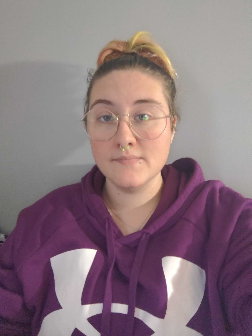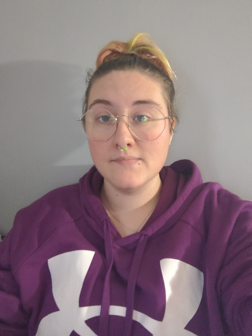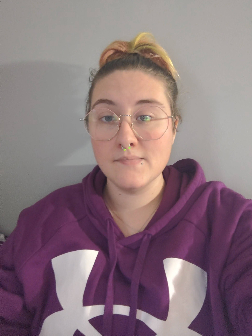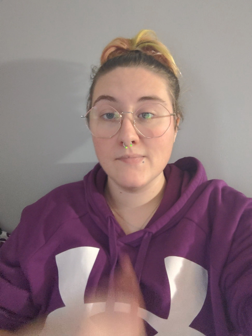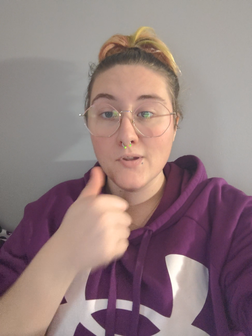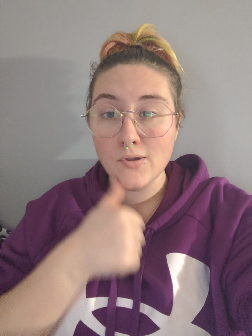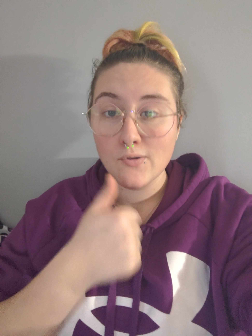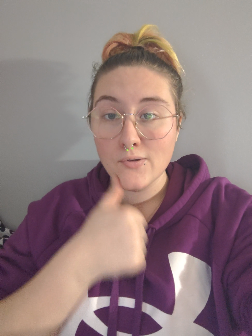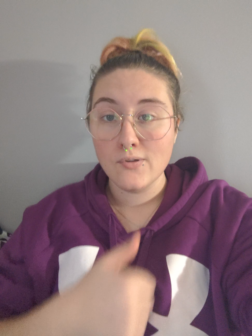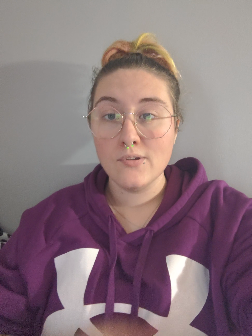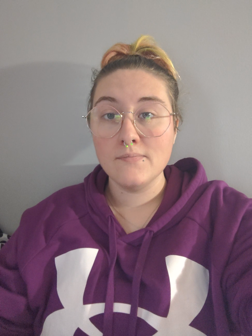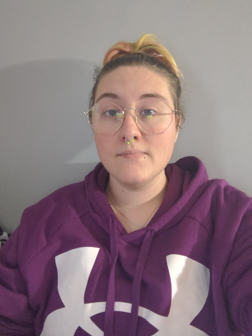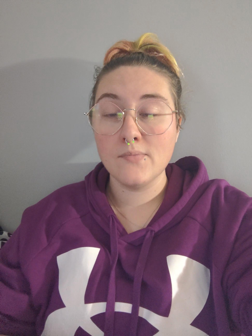girl